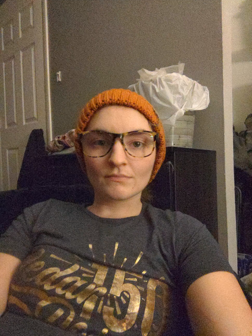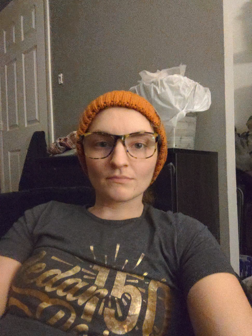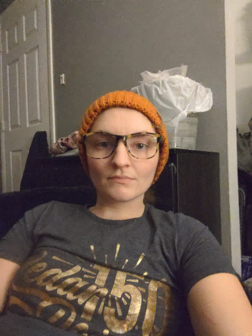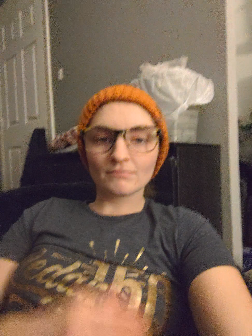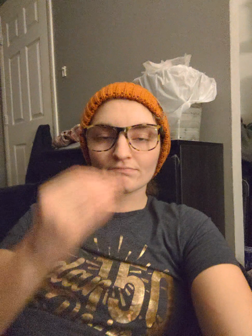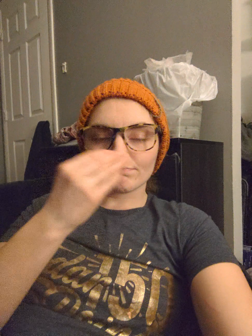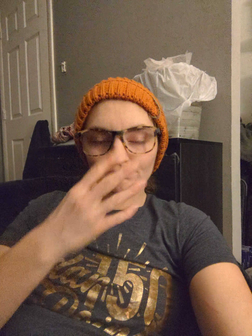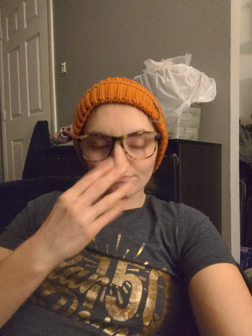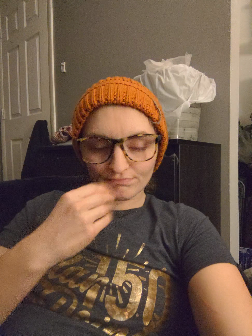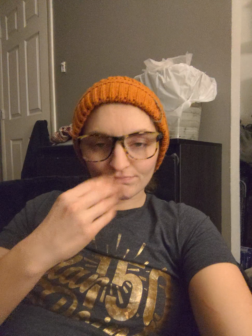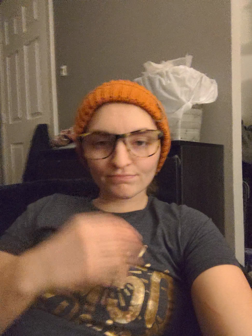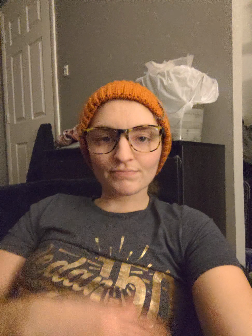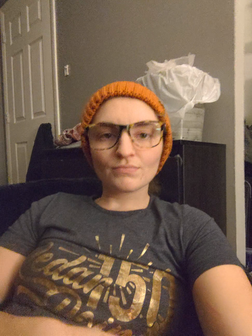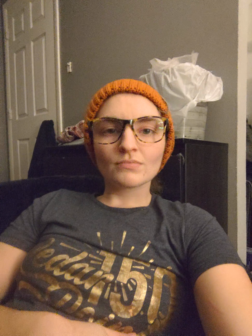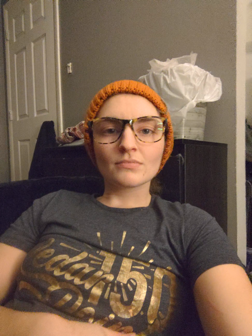sleepy